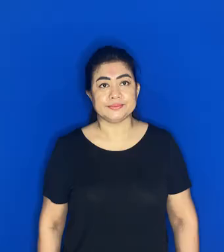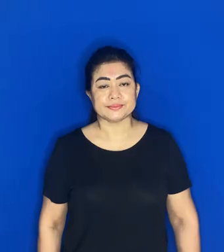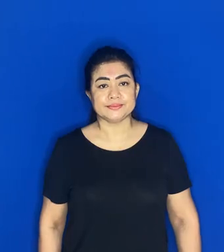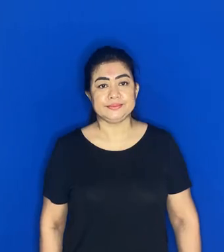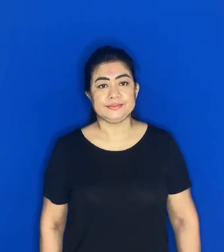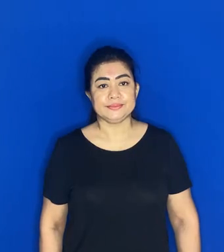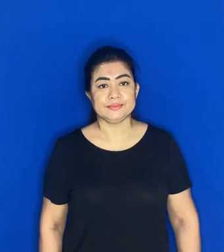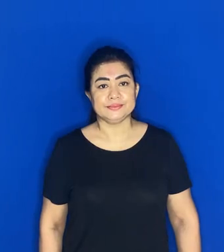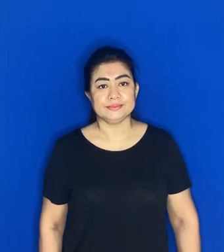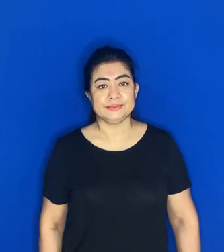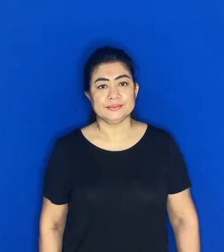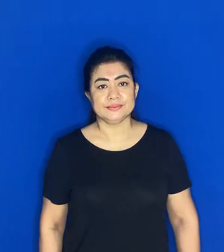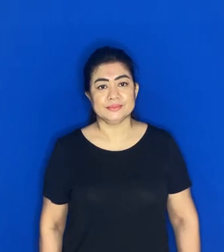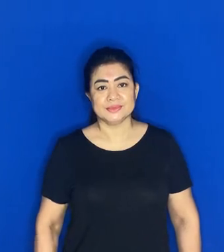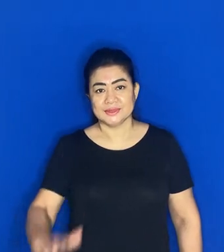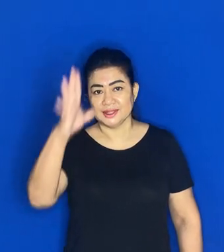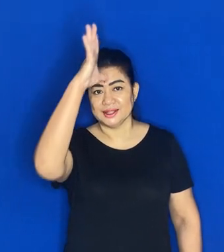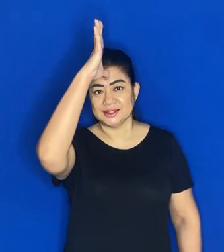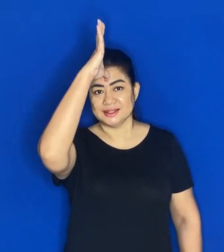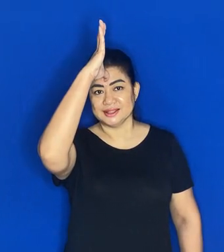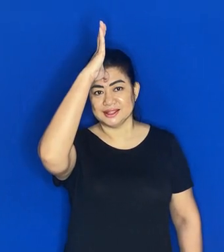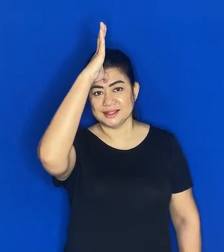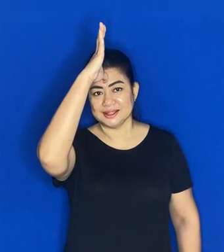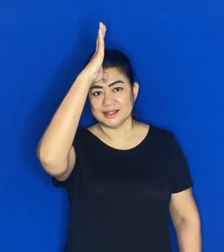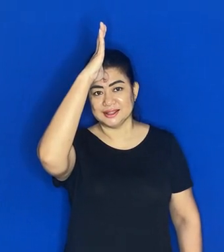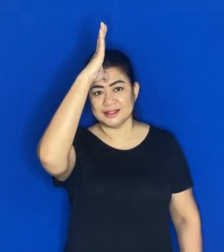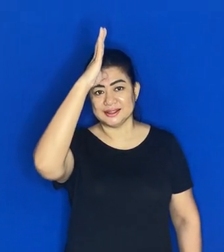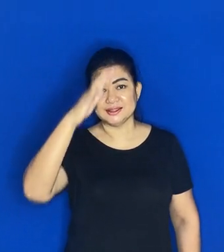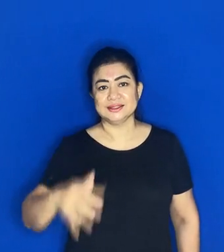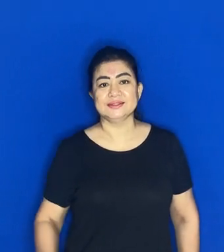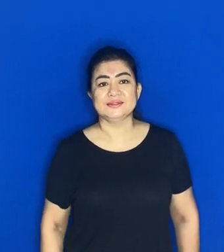father